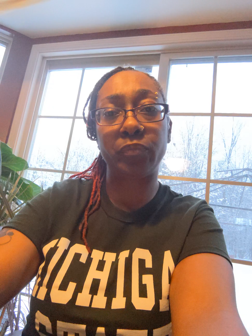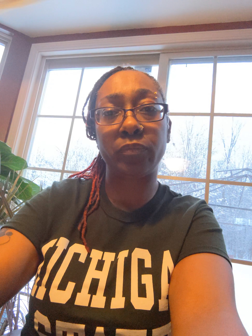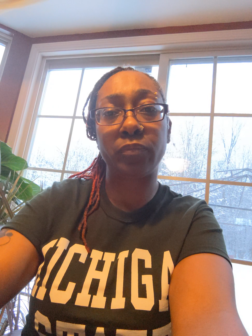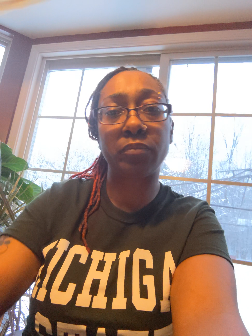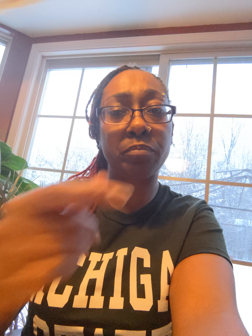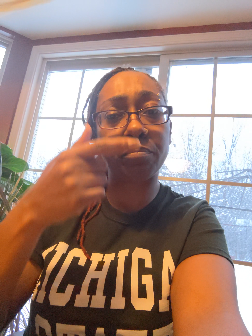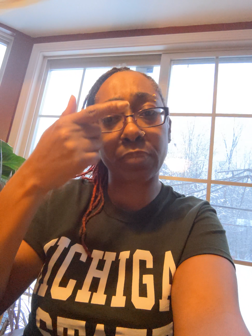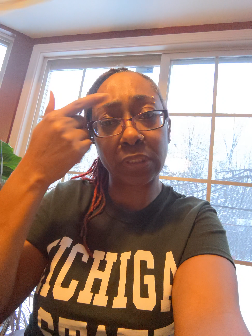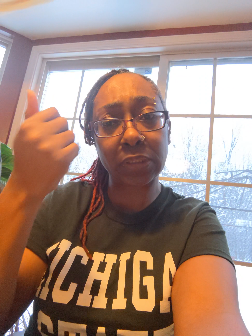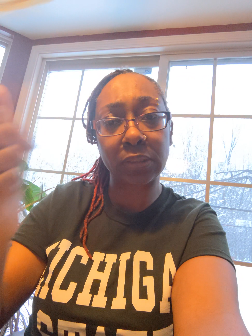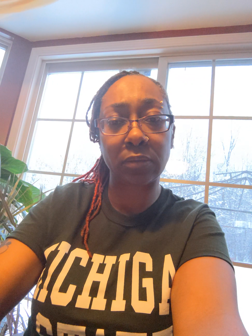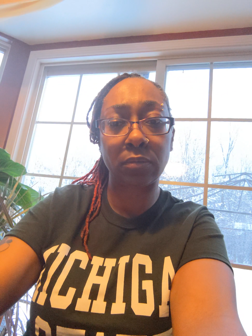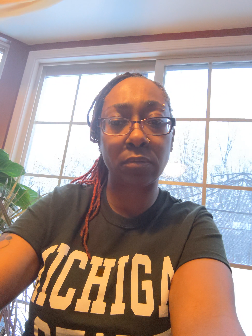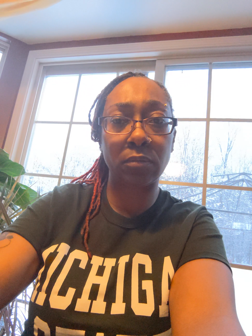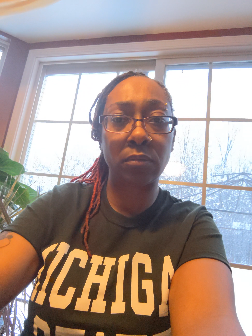because